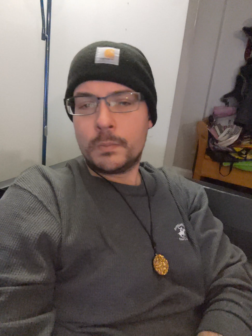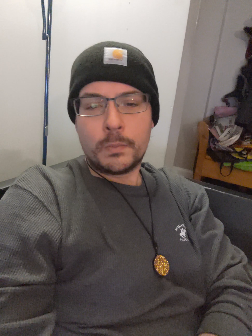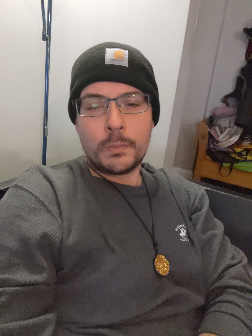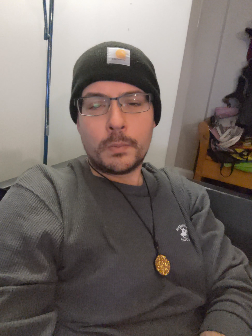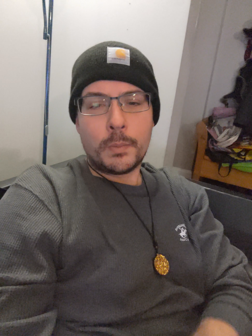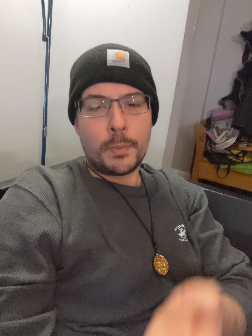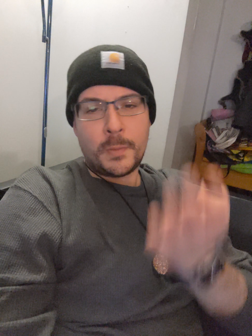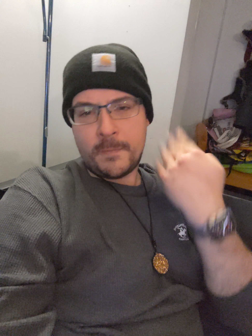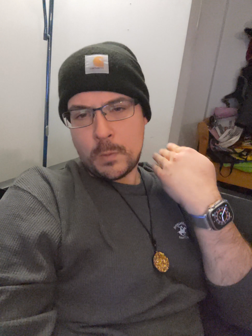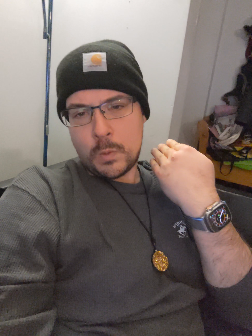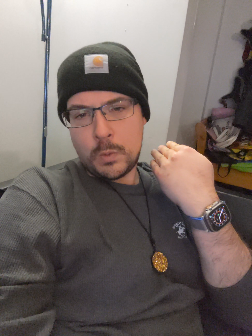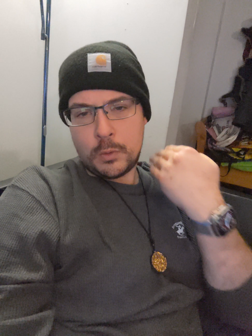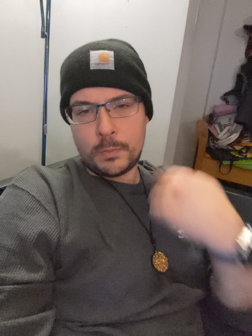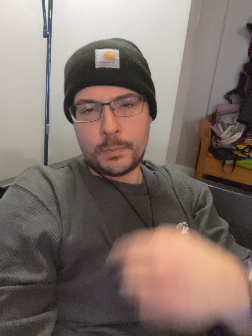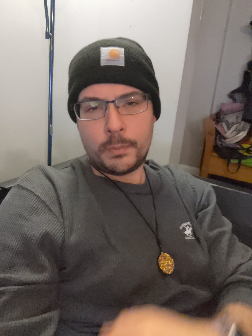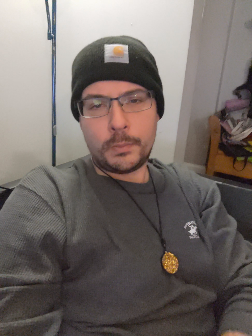before